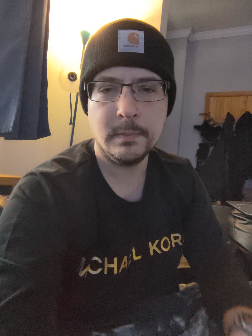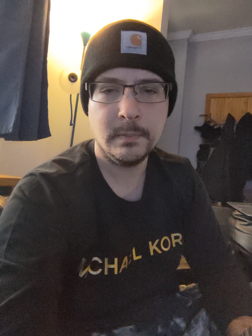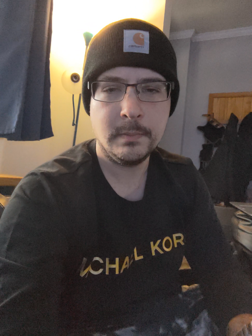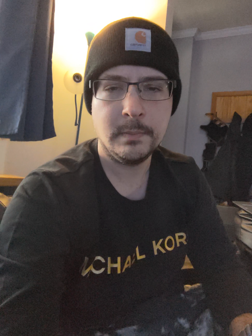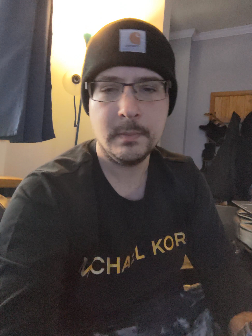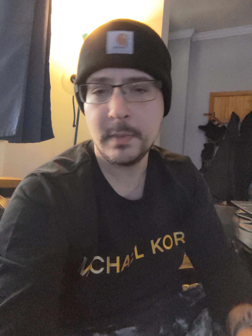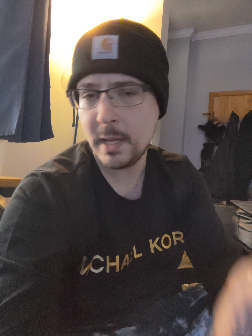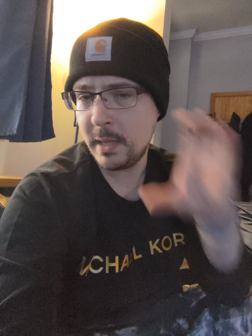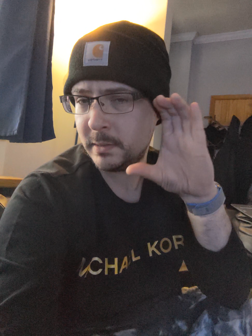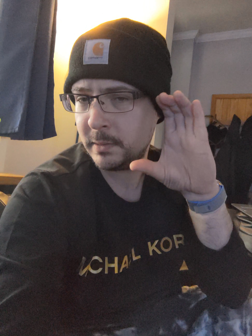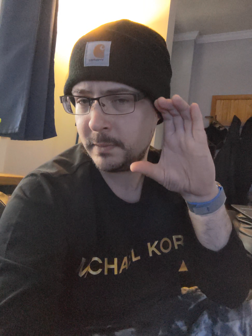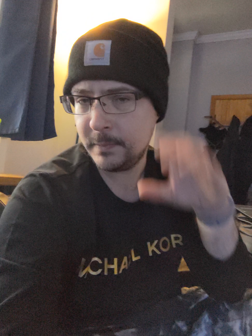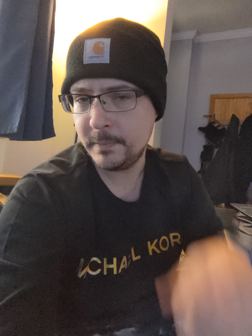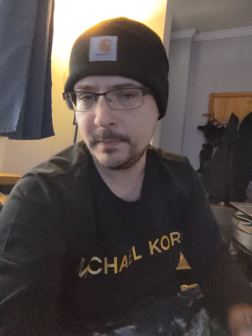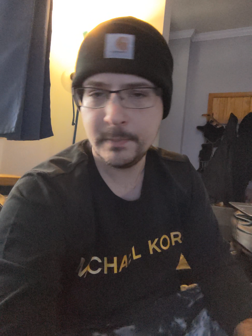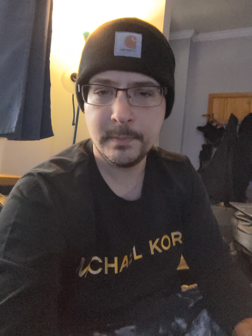listen